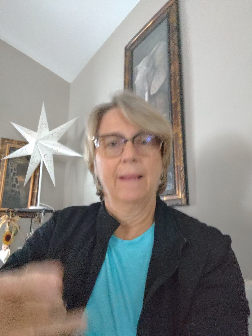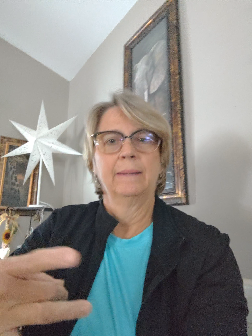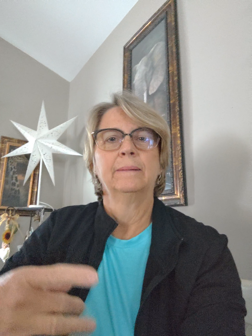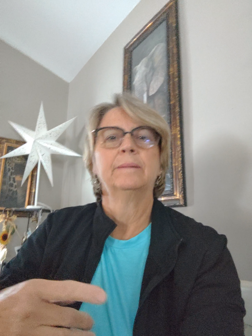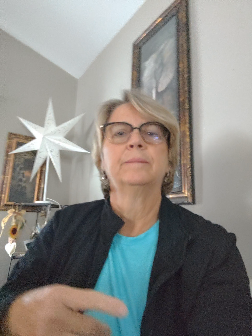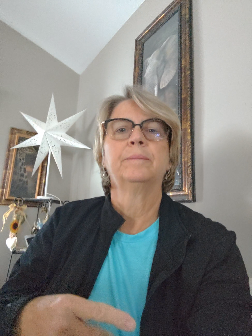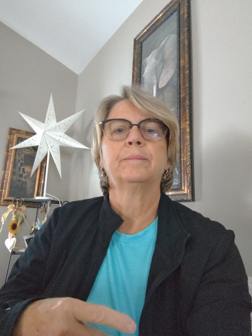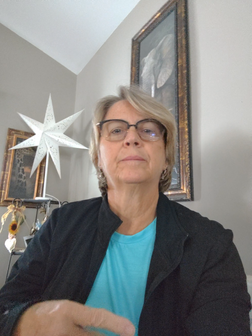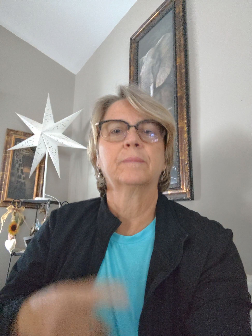like